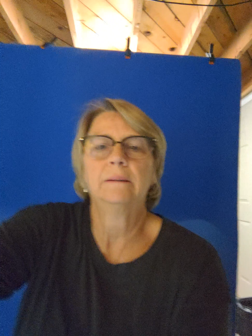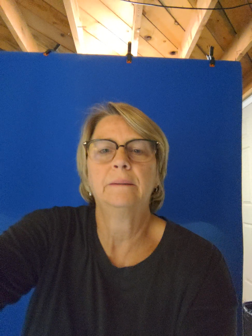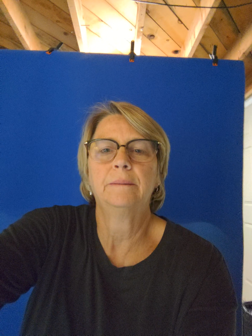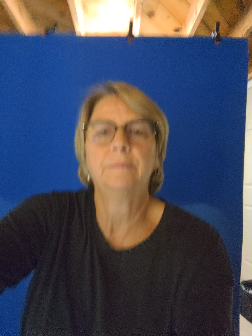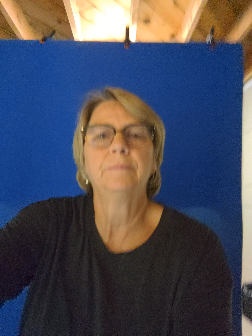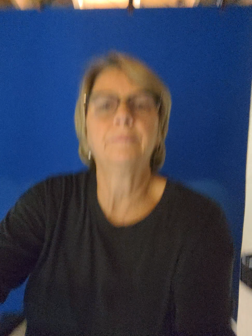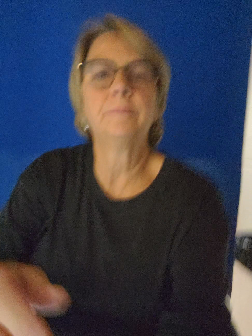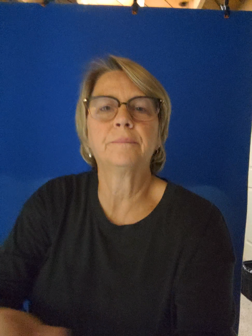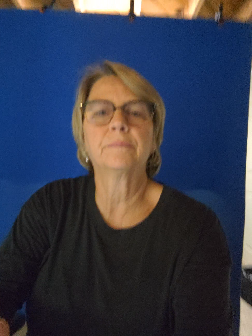my